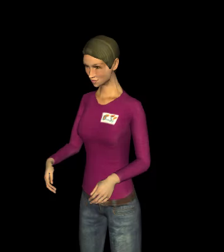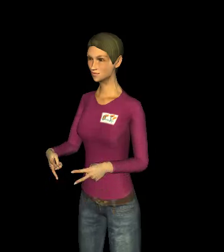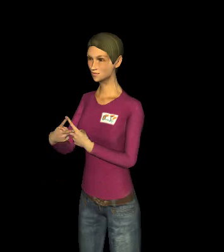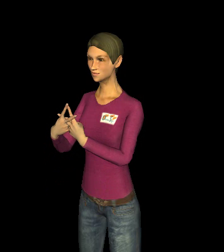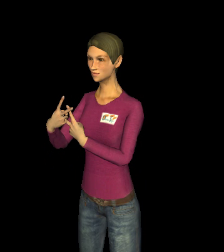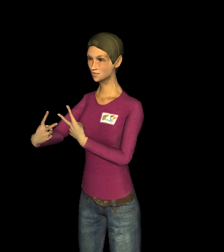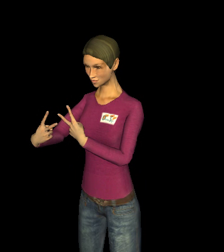أمام